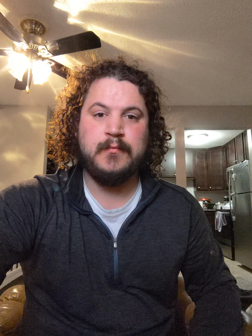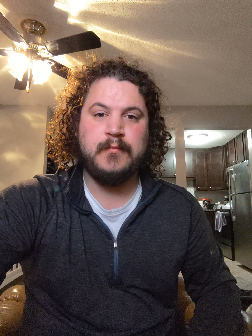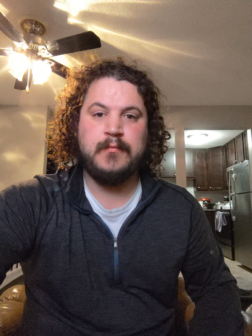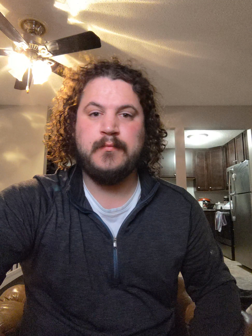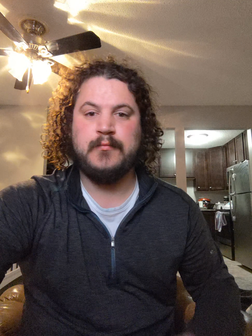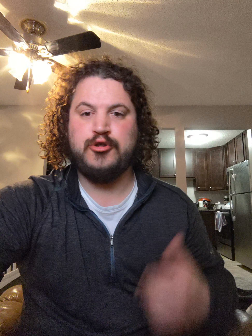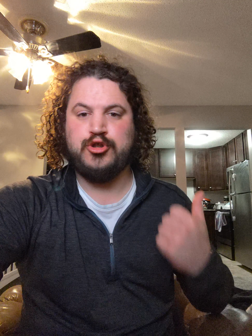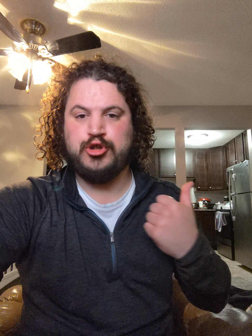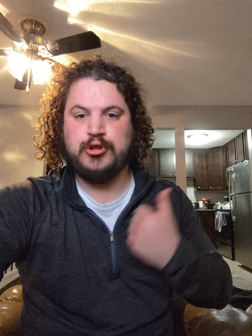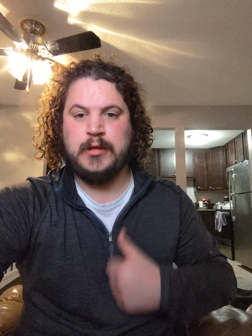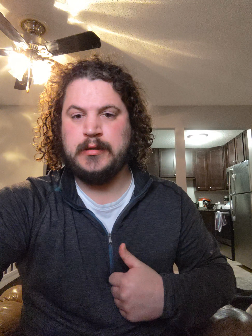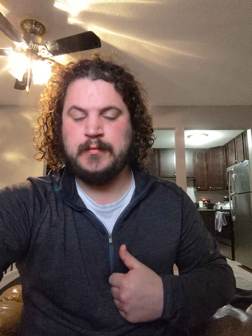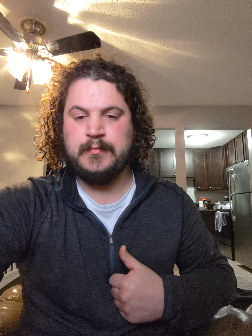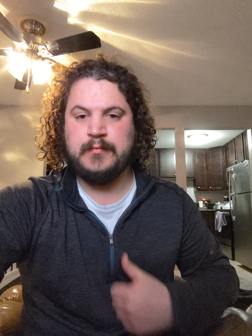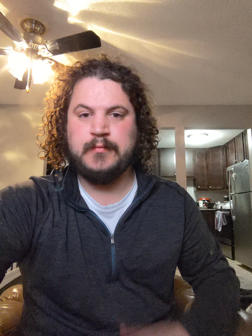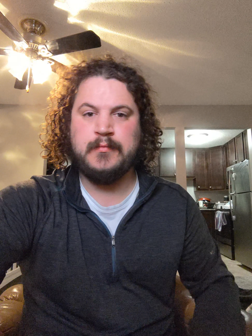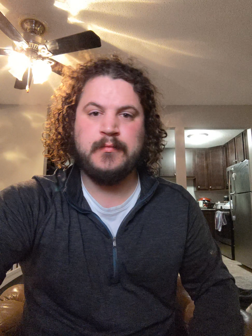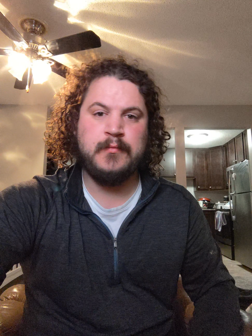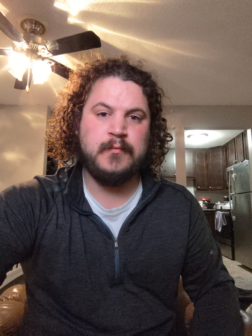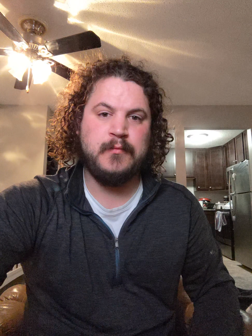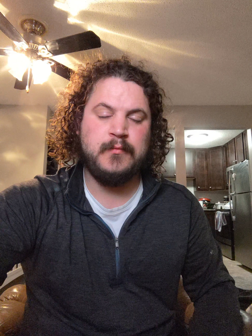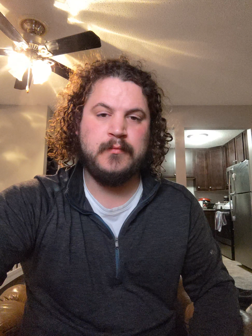jacket